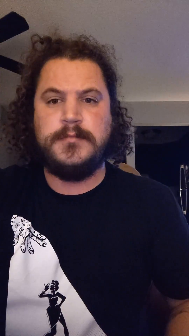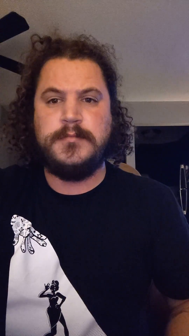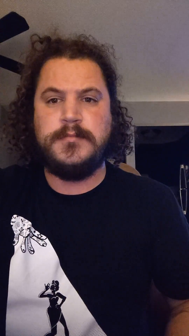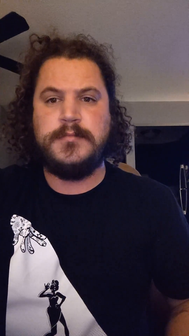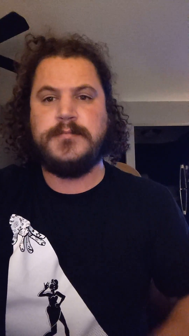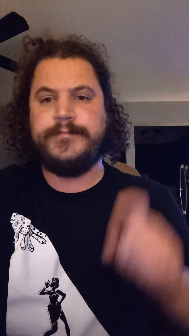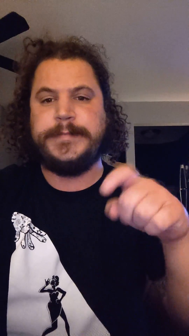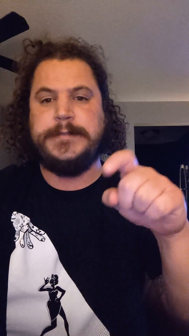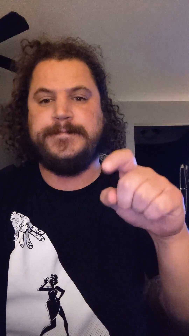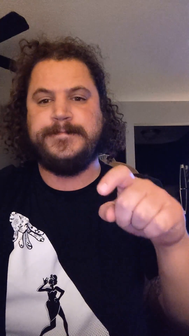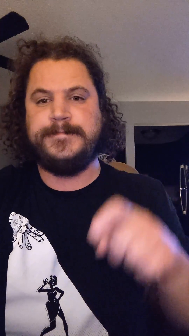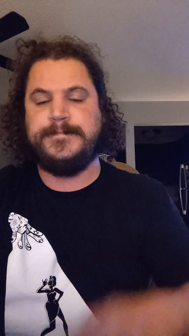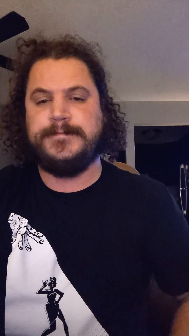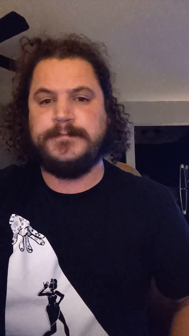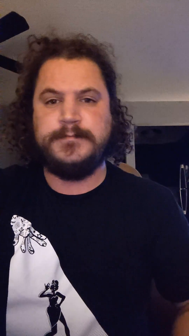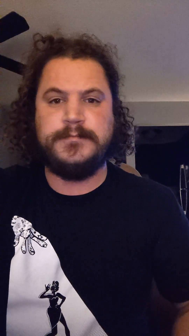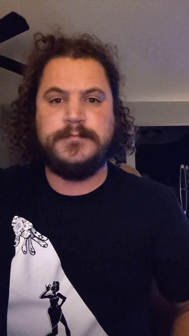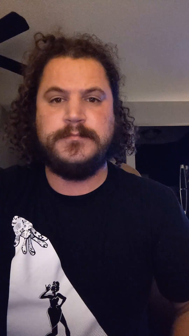need